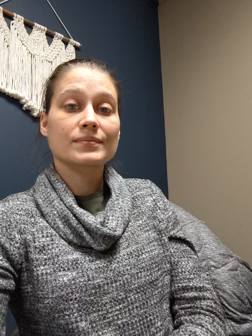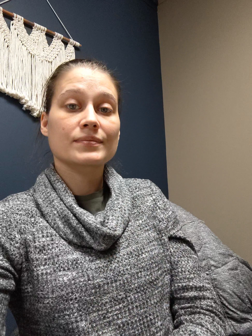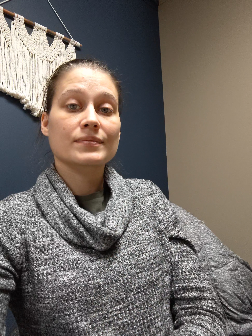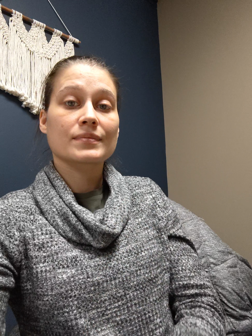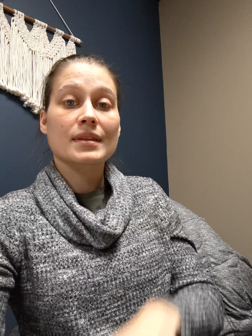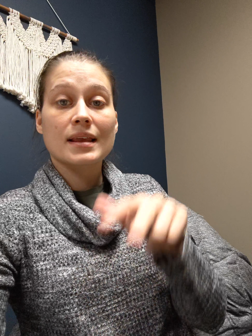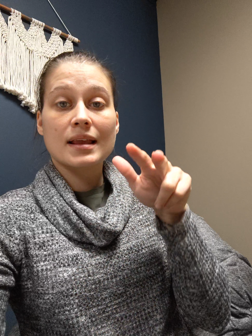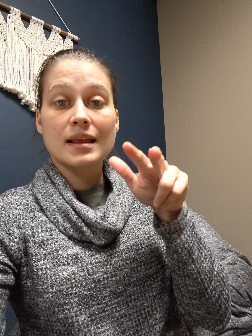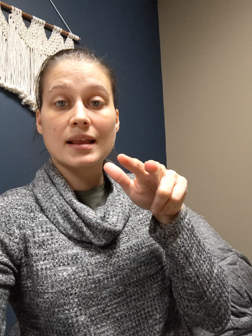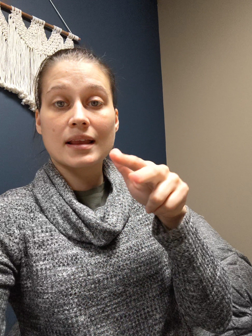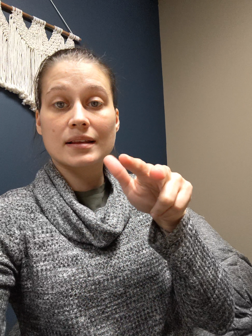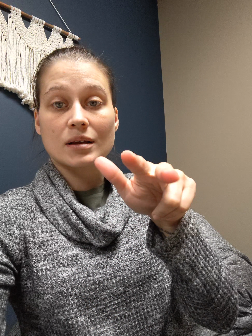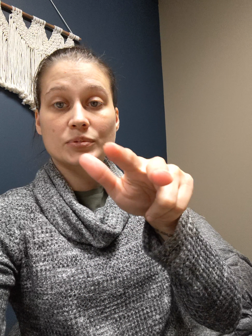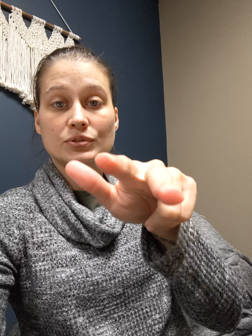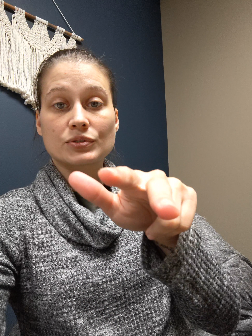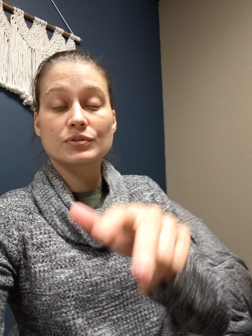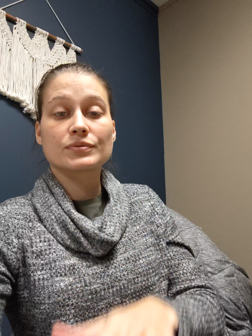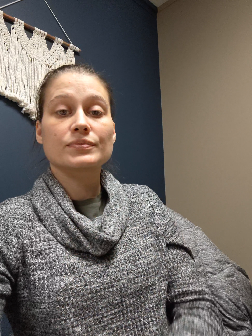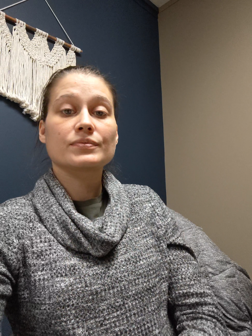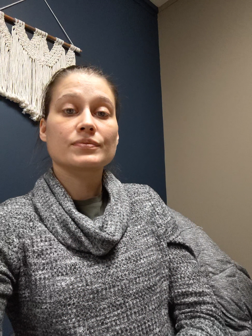helicopter